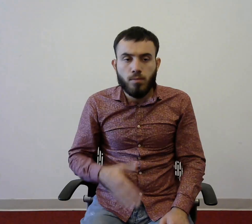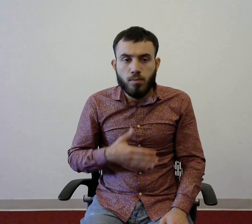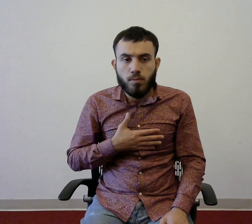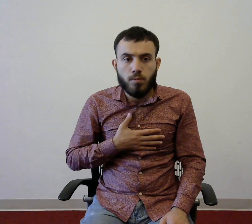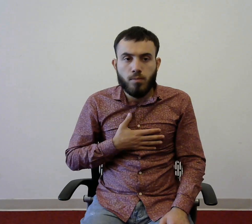mənə